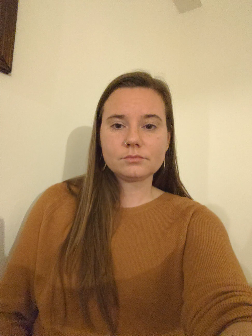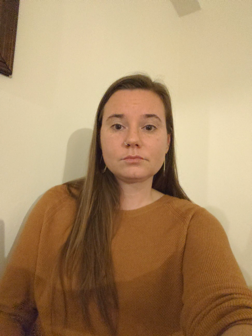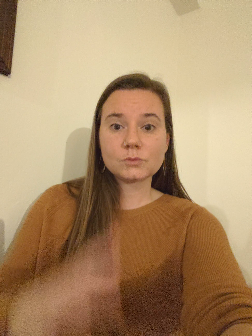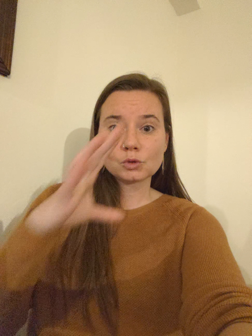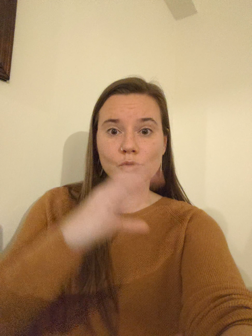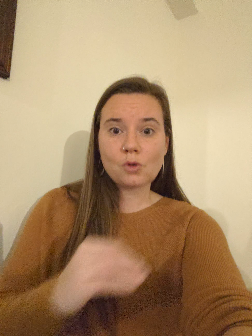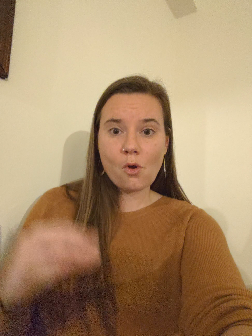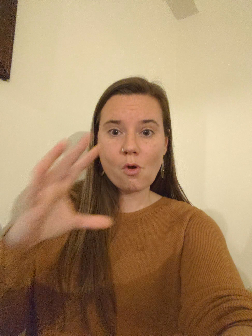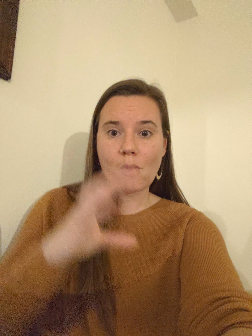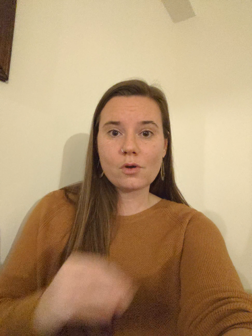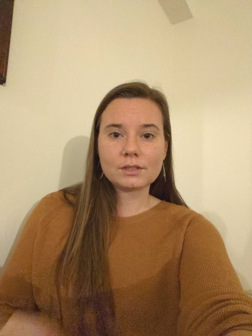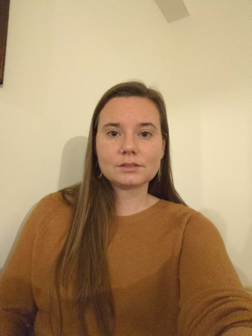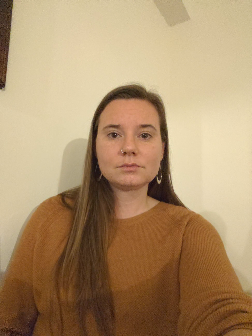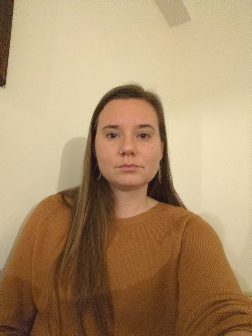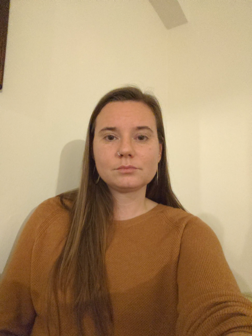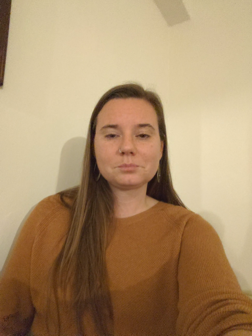story